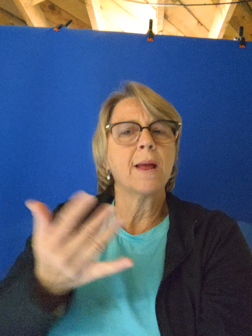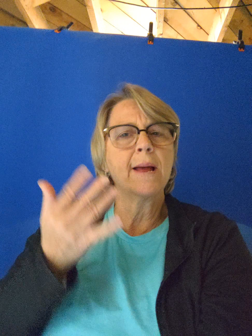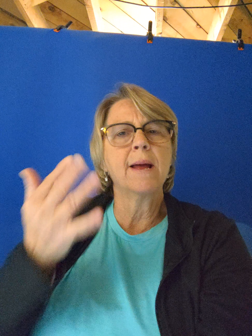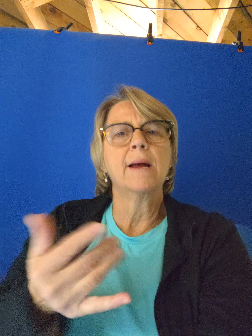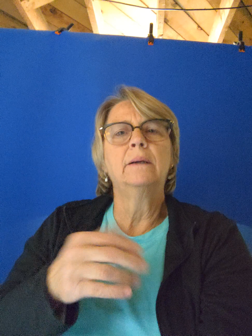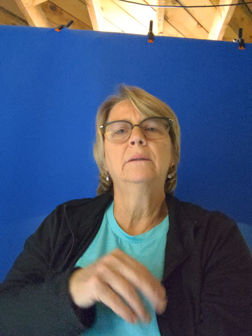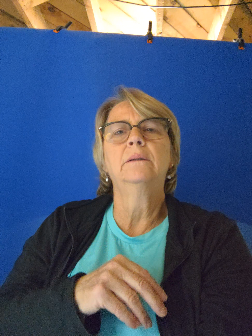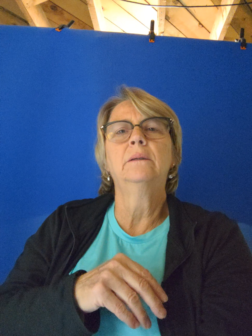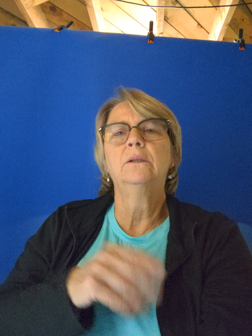wait